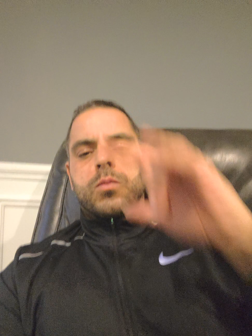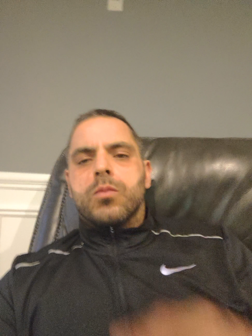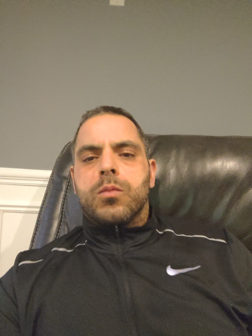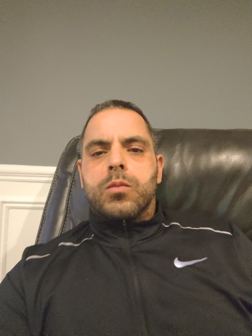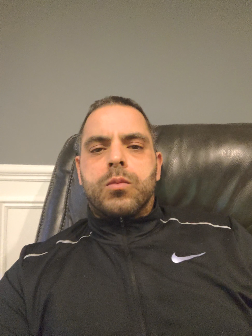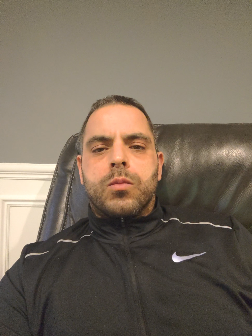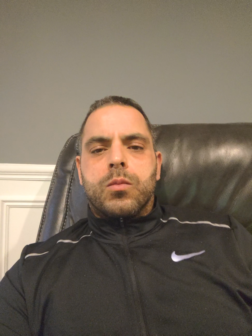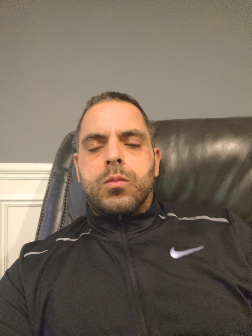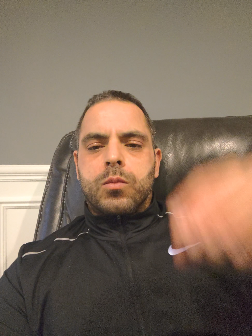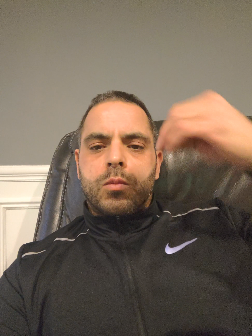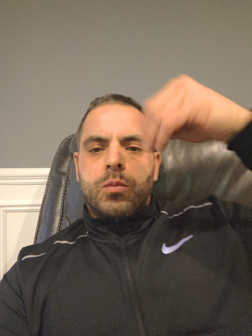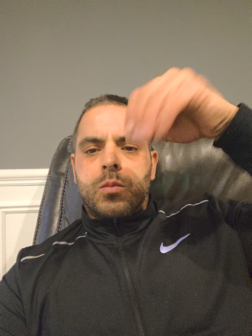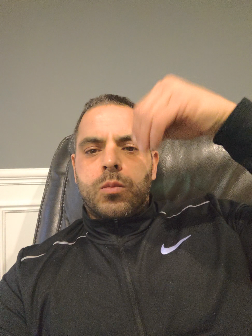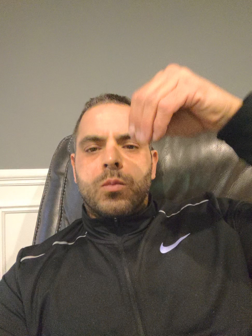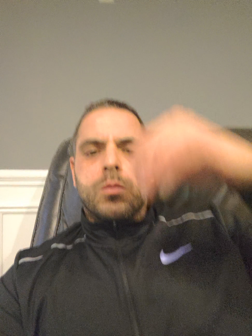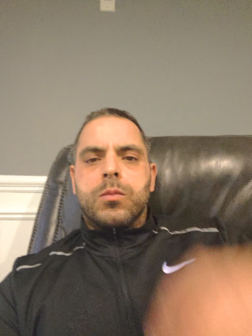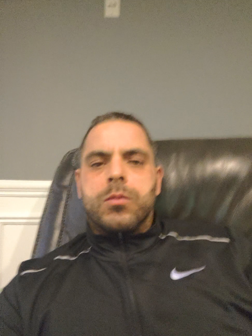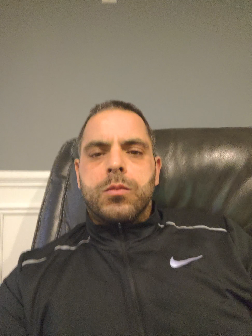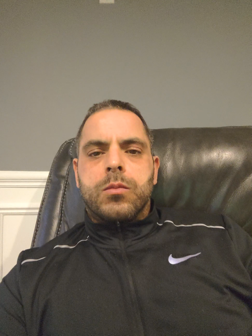store